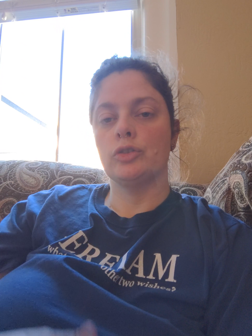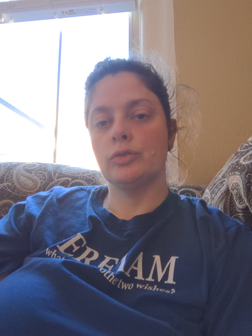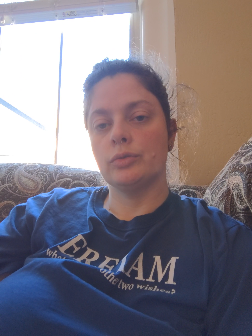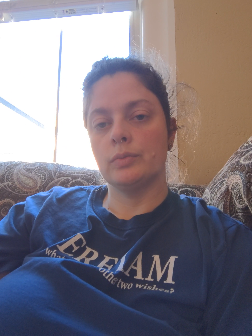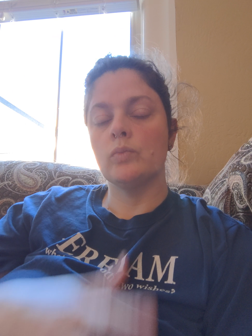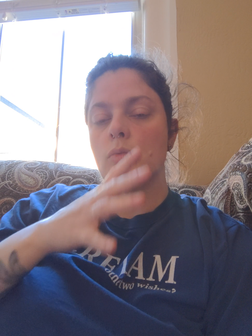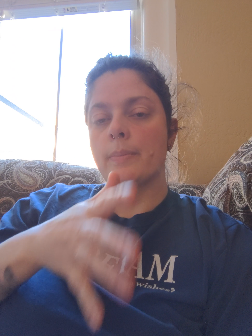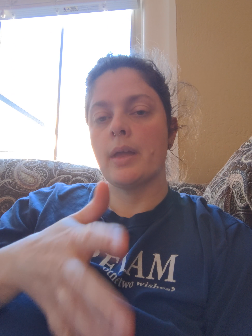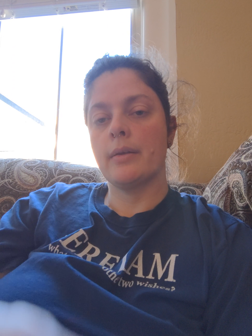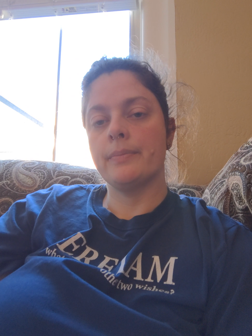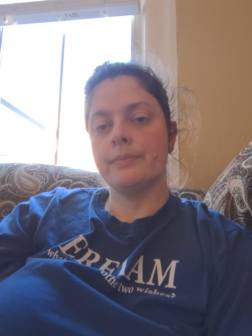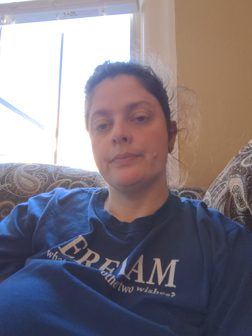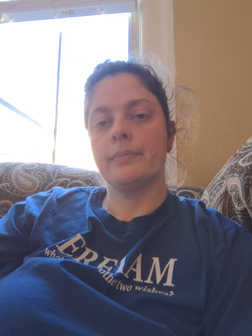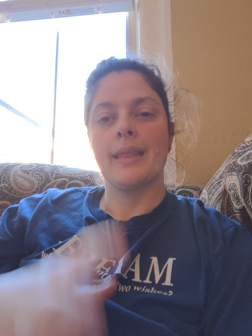grandma